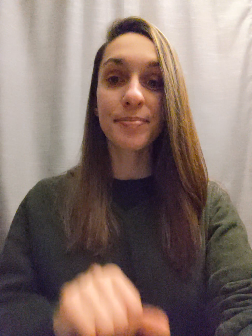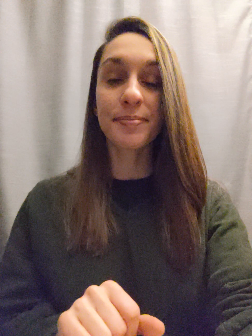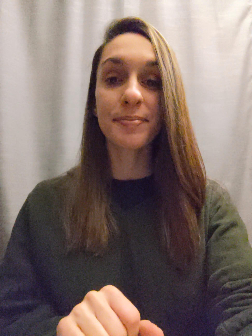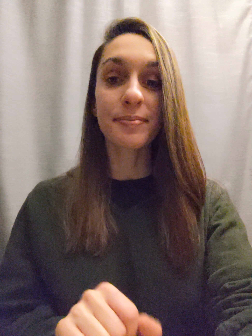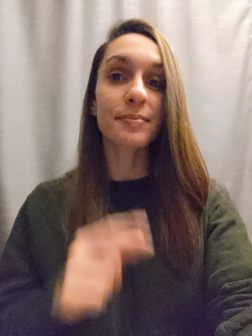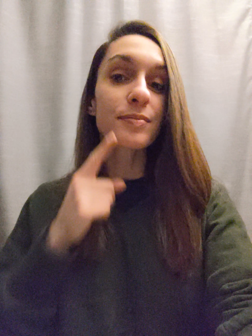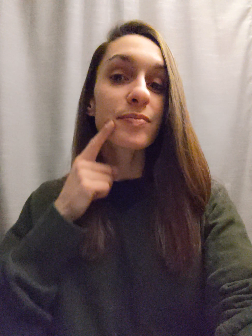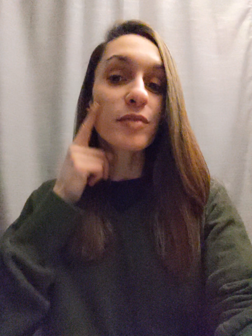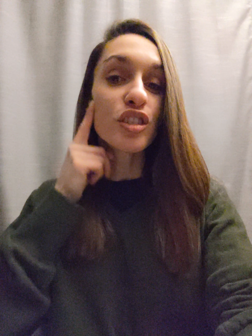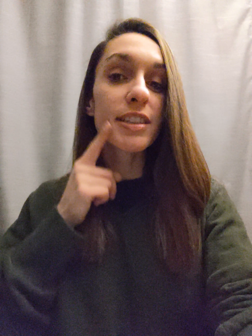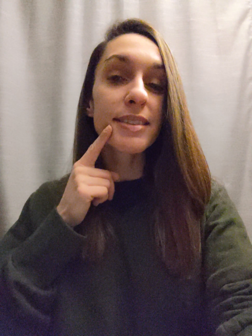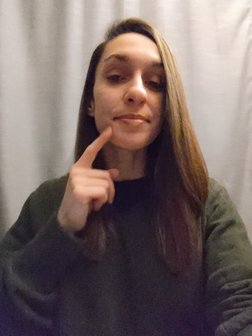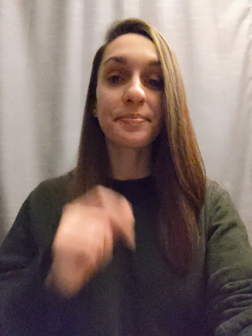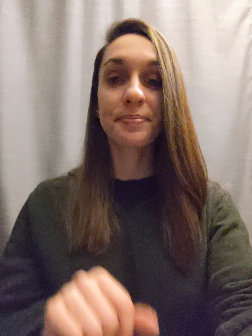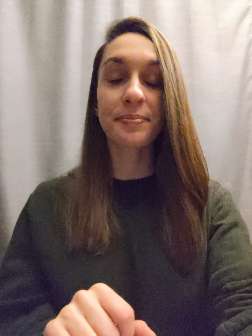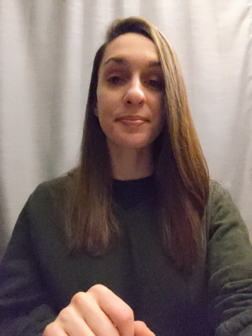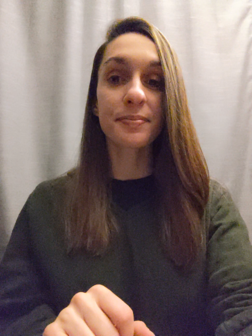cheek